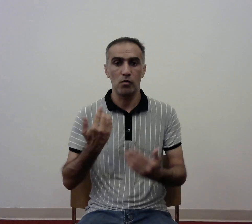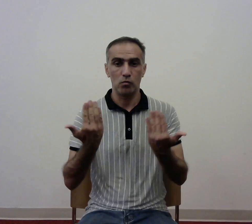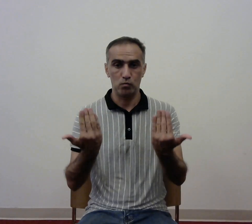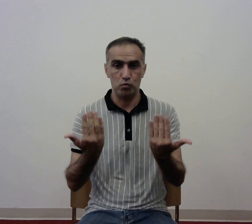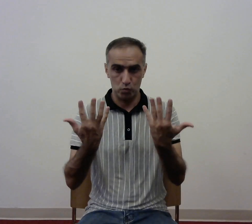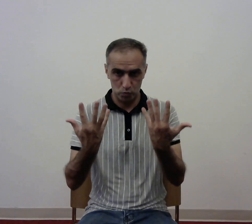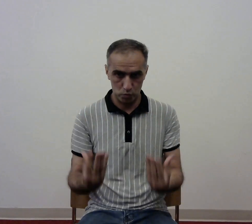bu gün